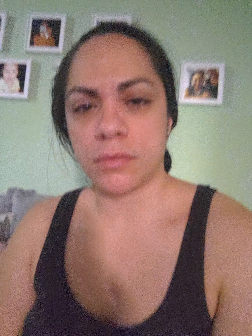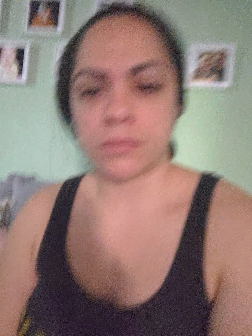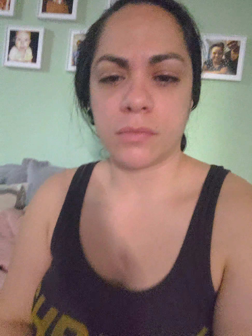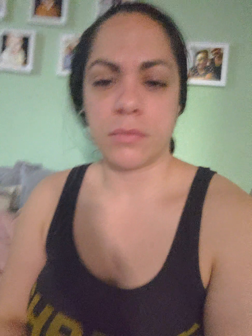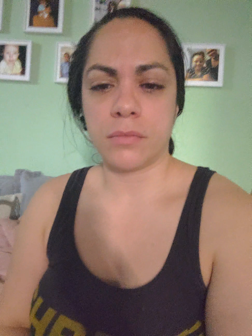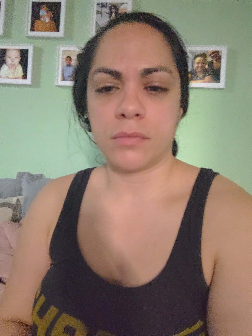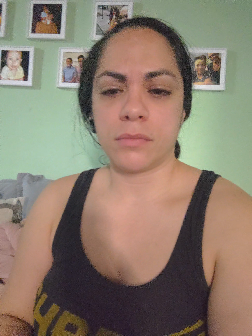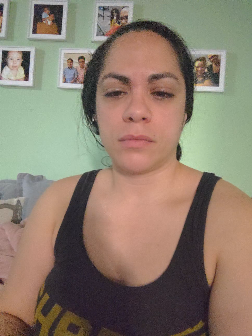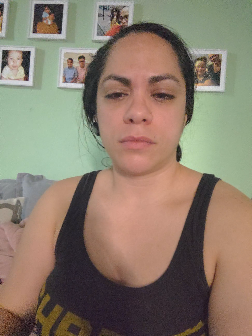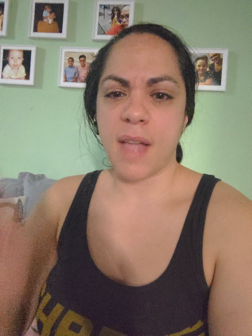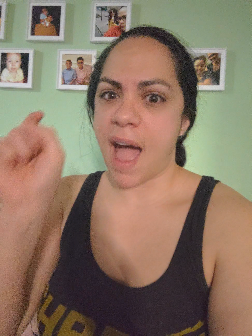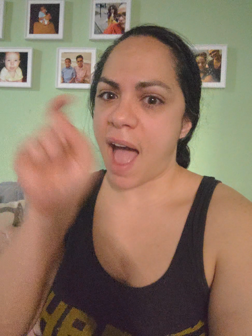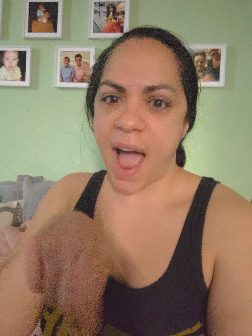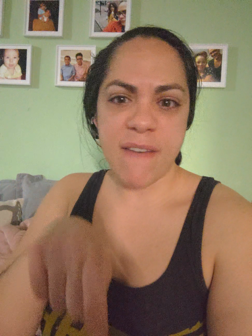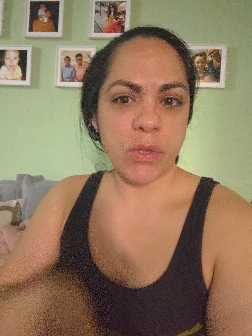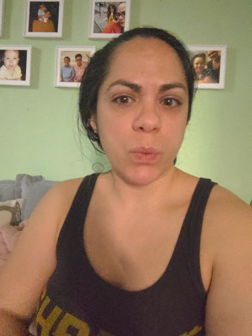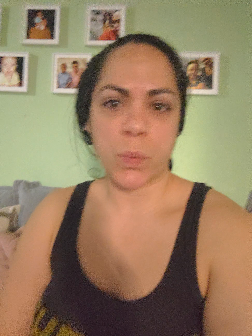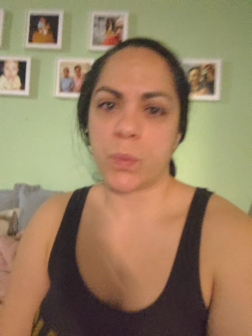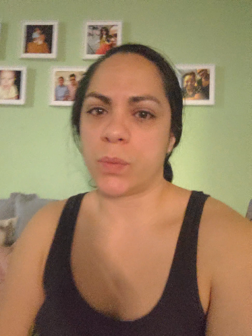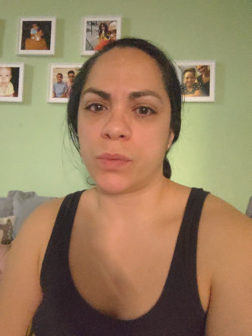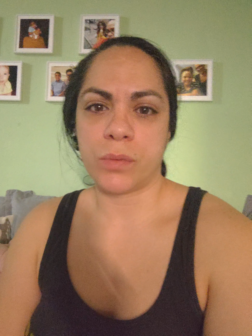have to